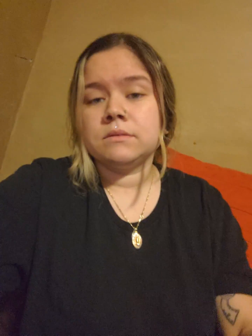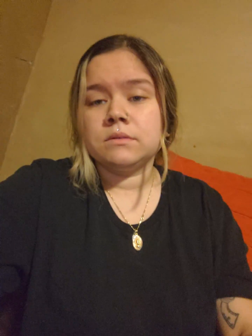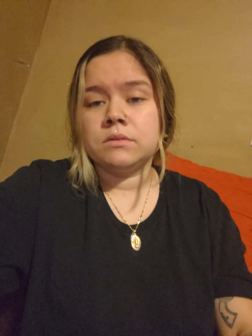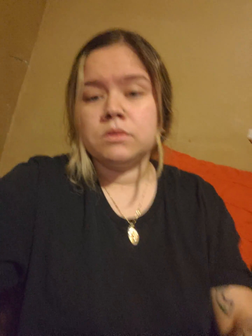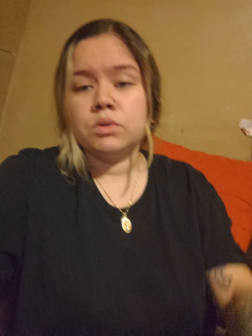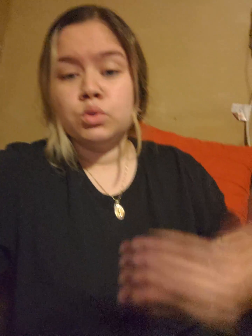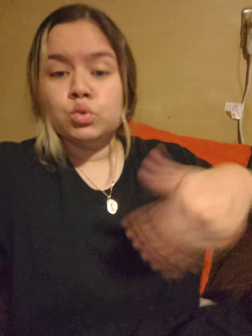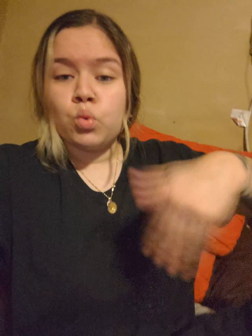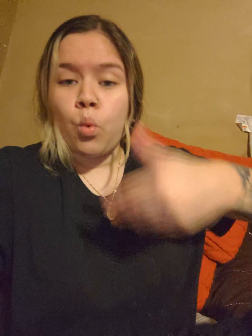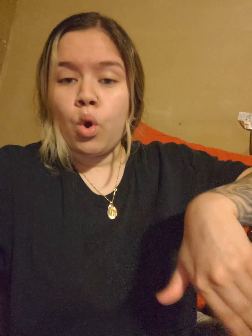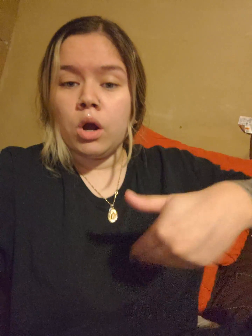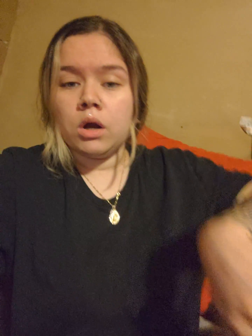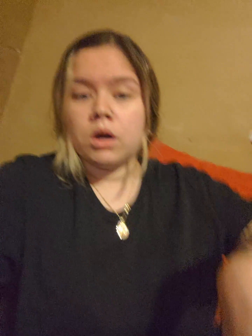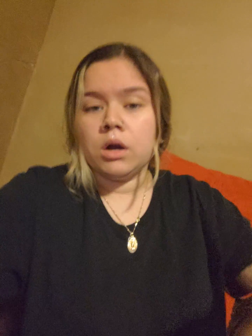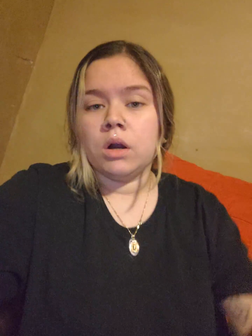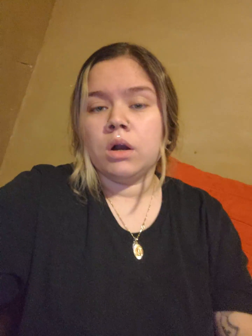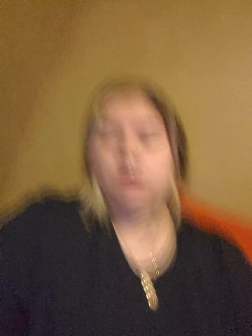shorts